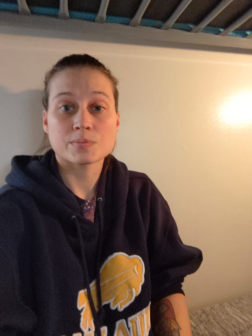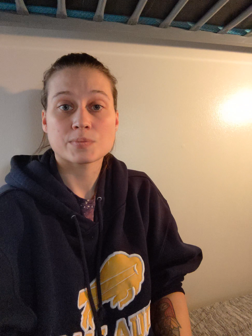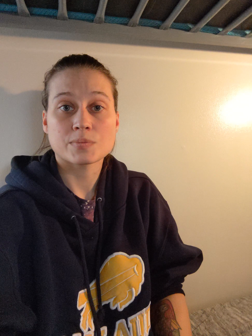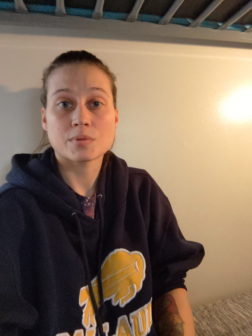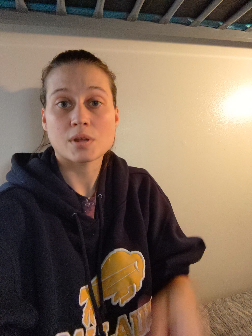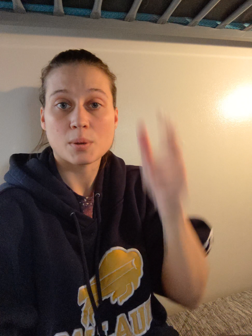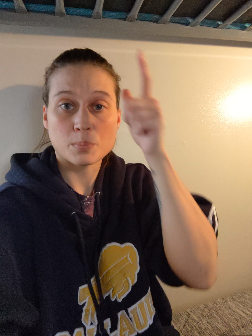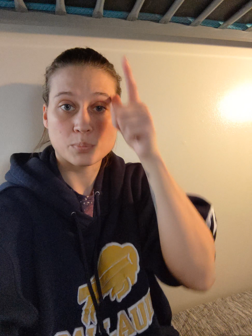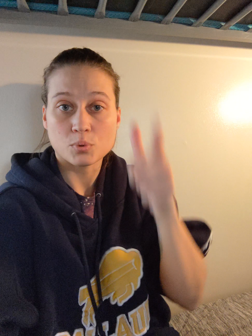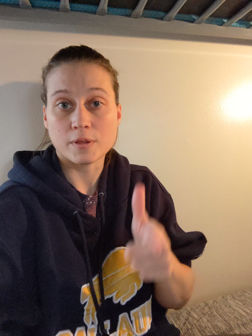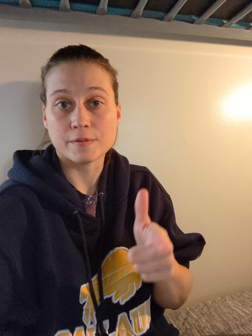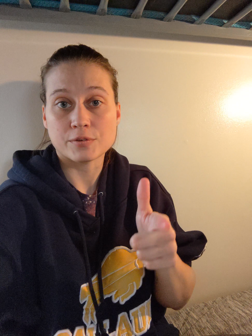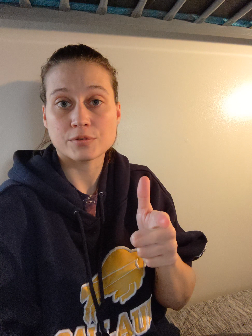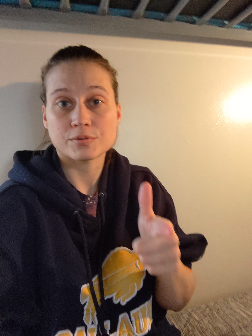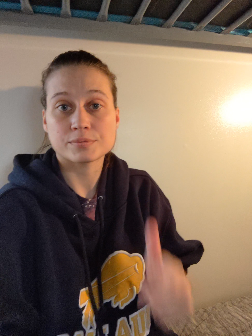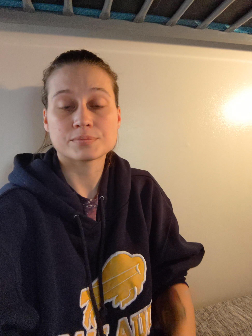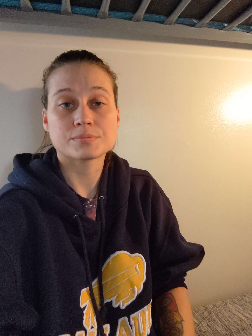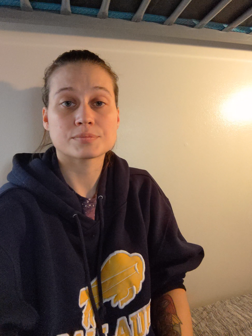brother